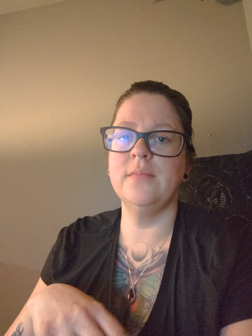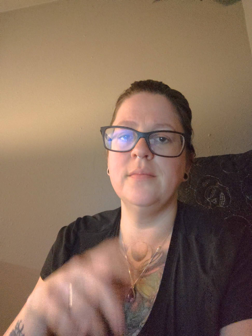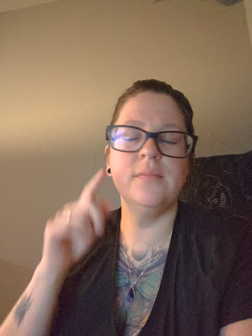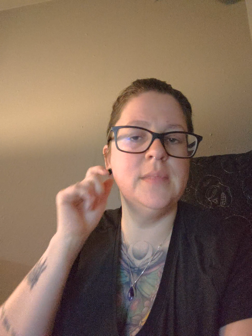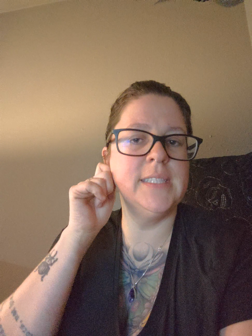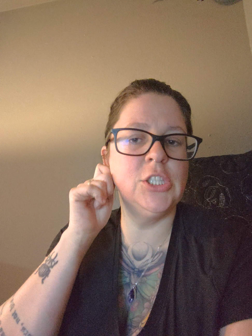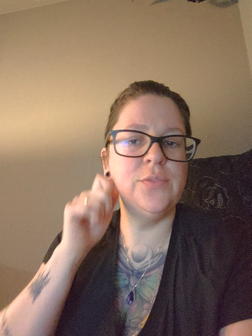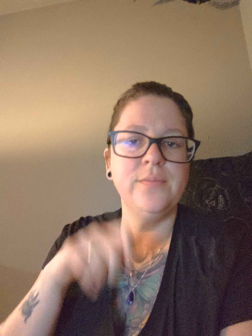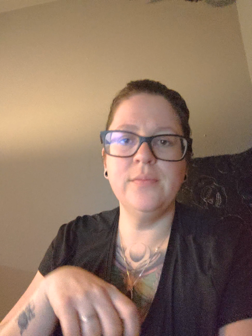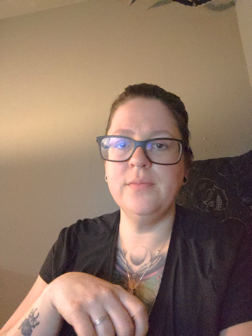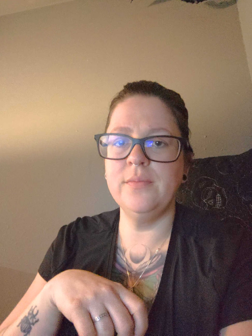ear